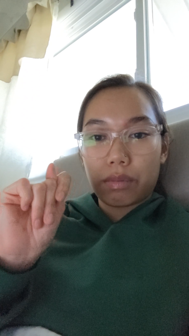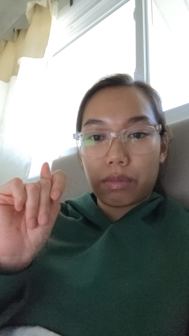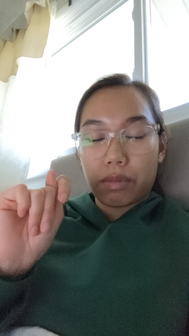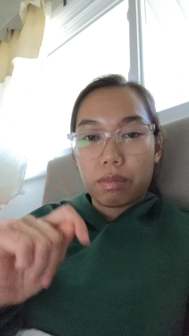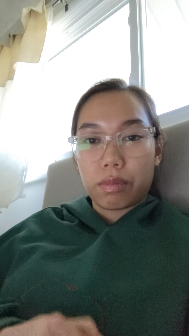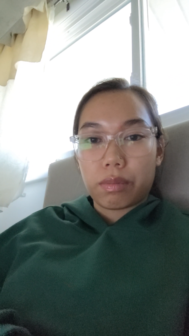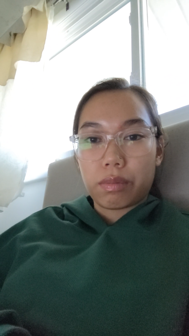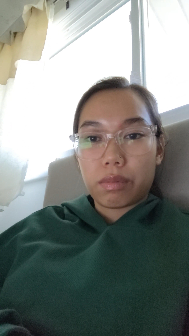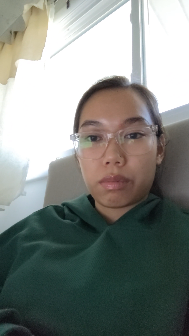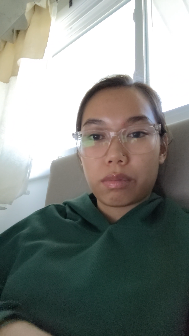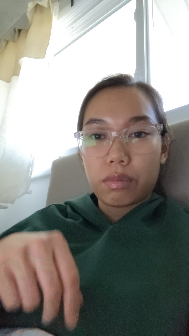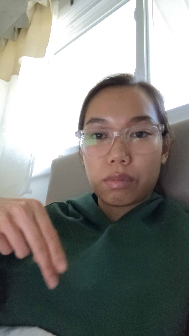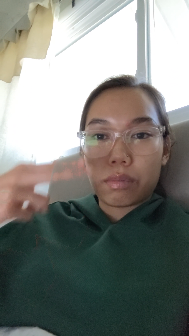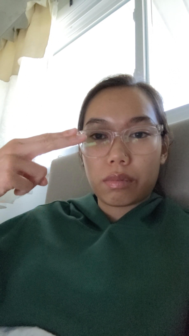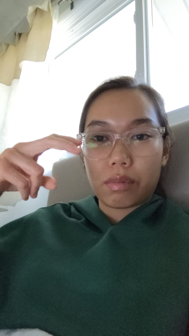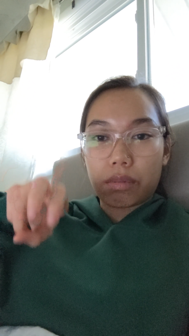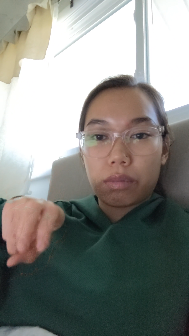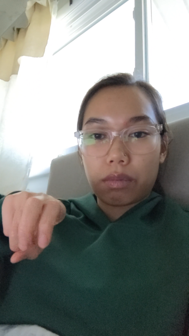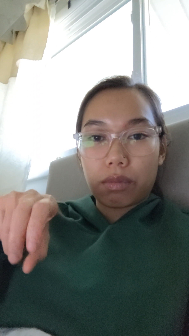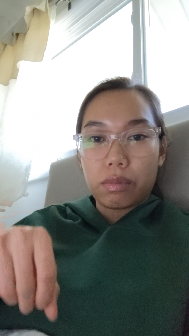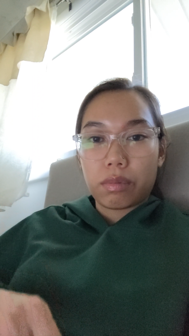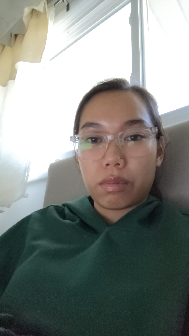high chair